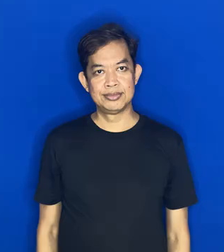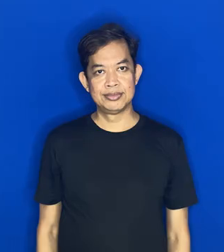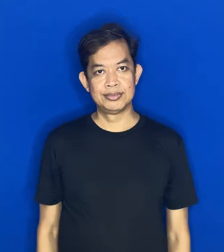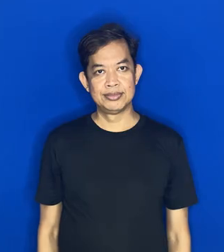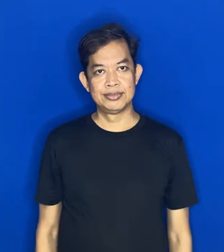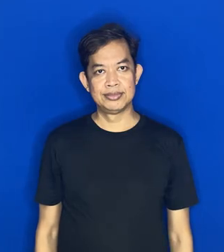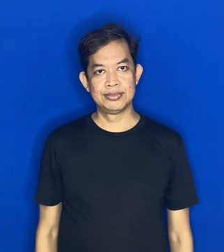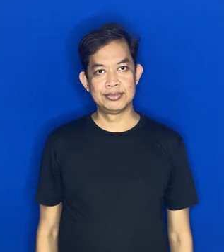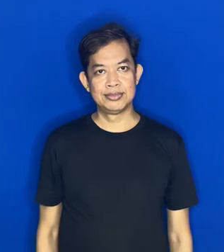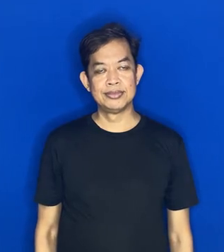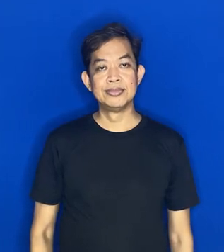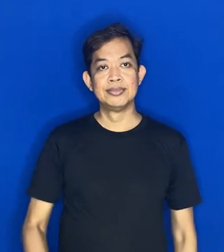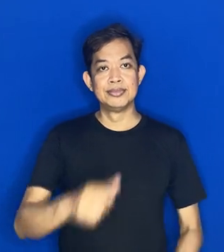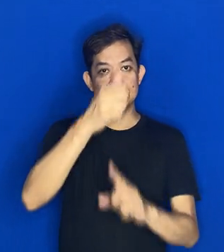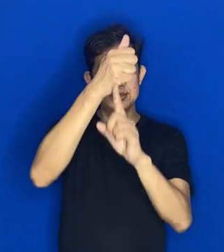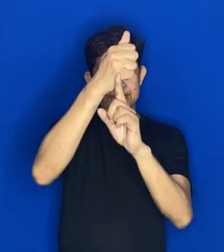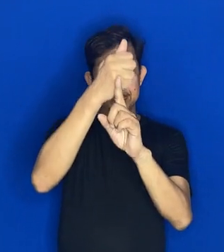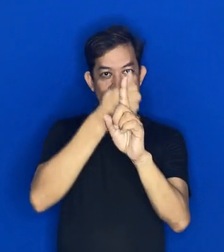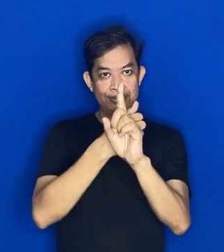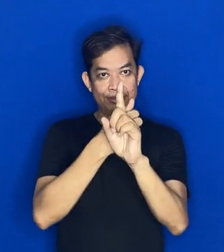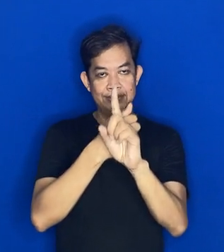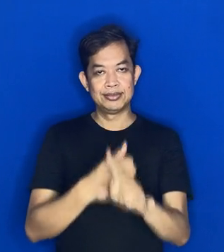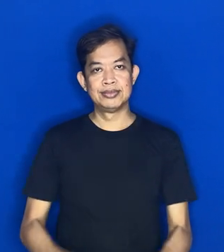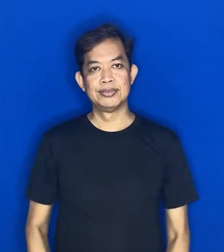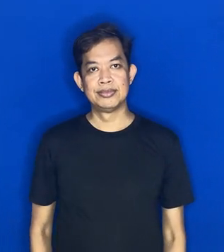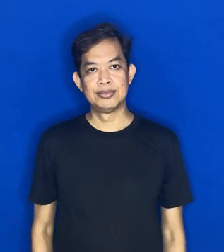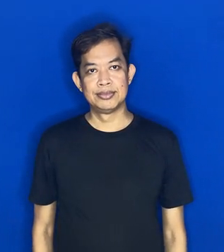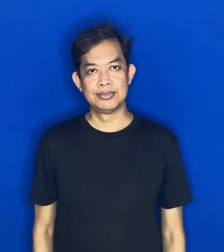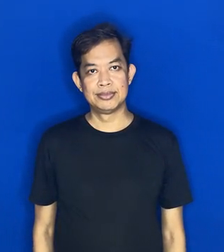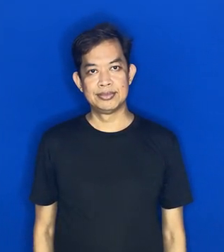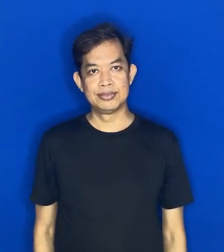april